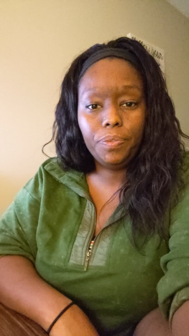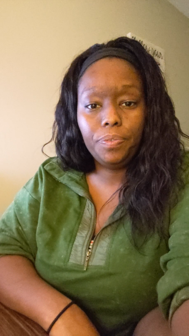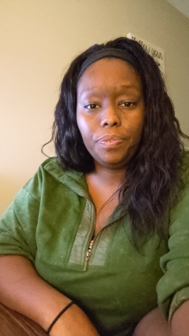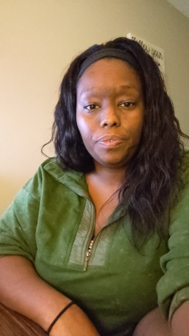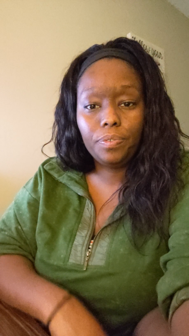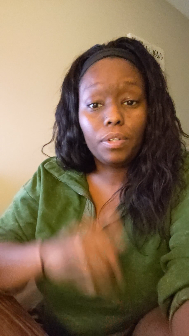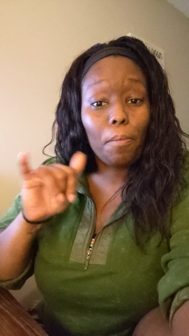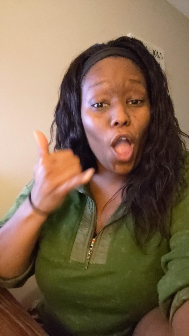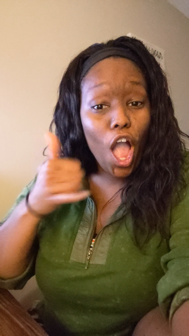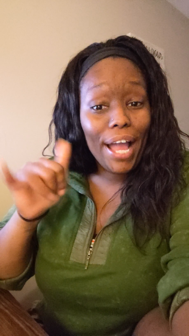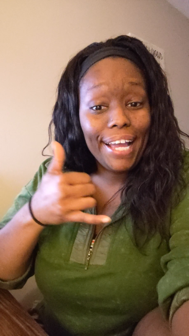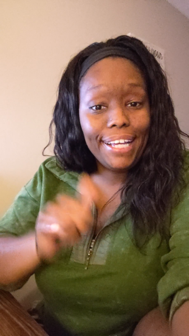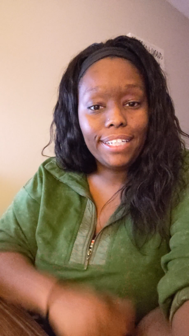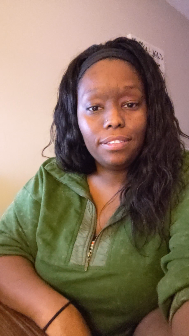party